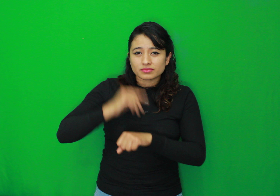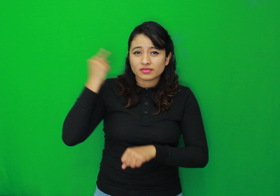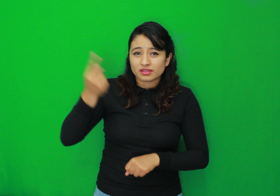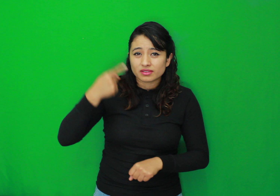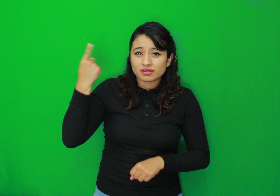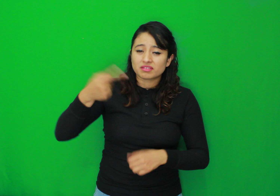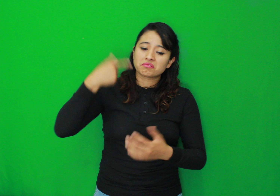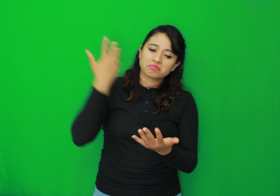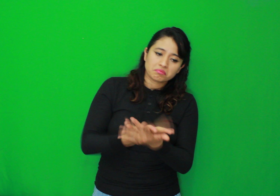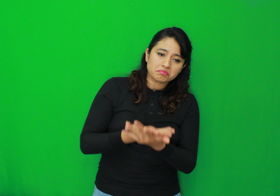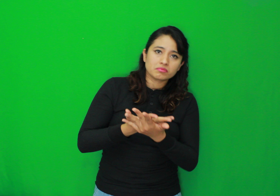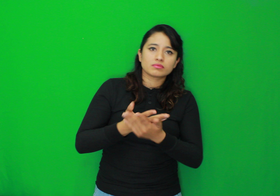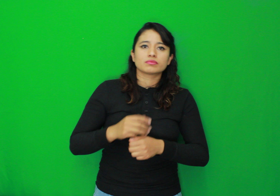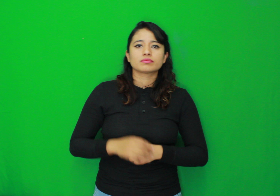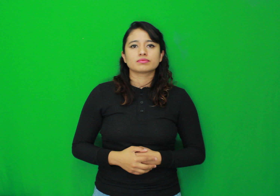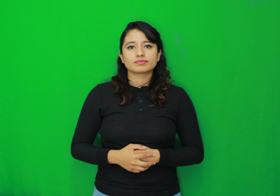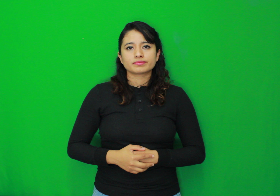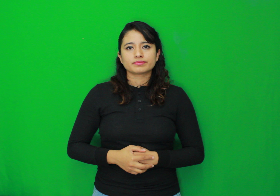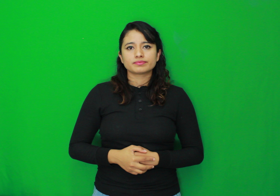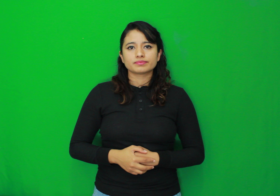desmayar